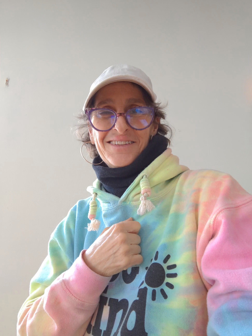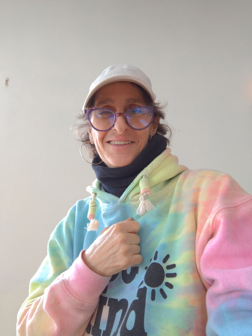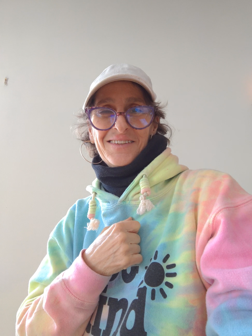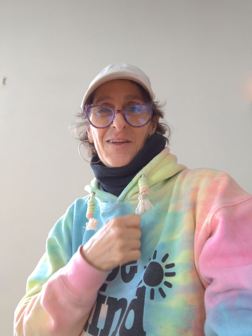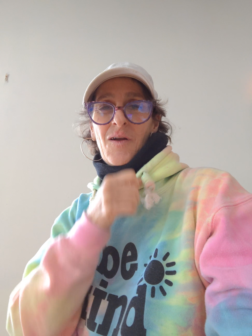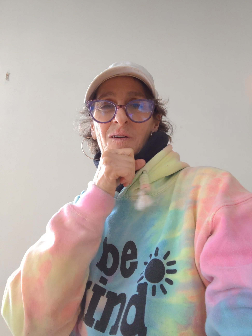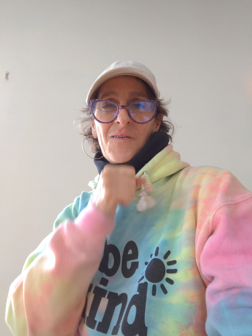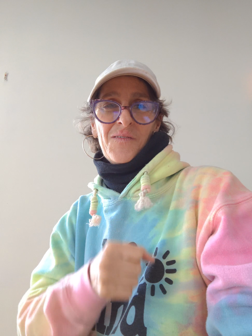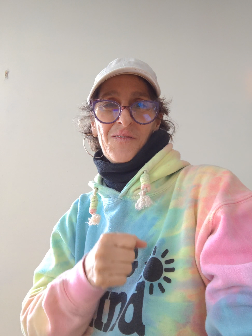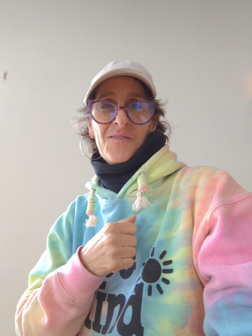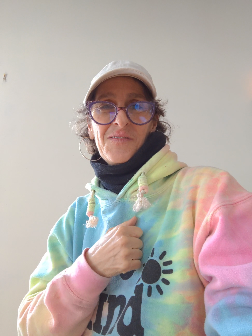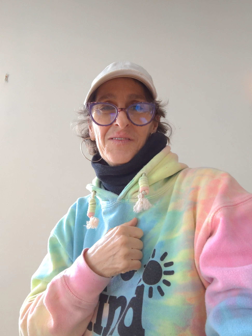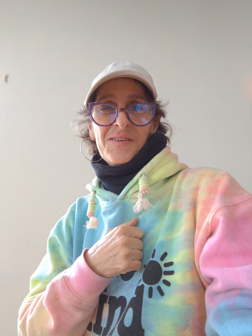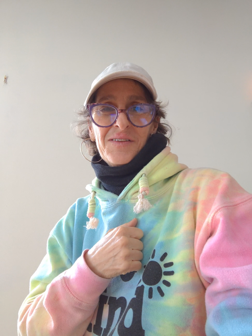old